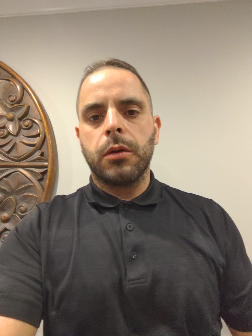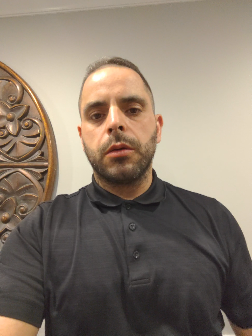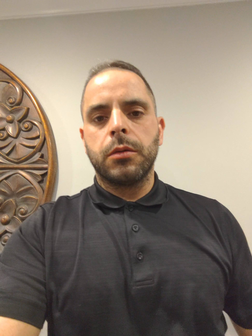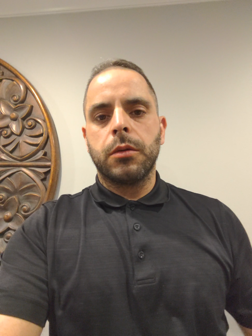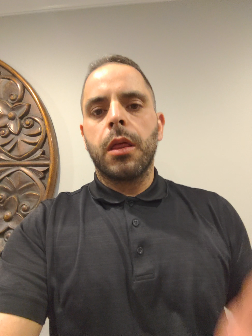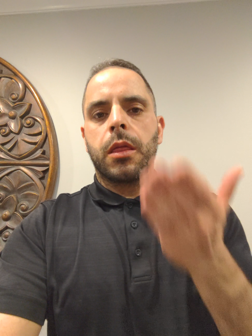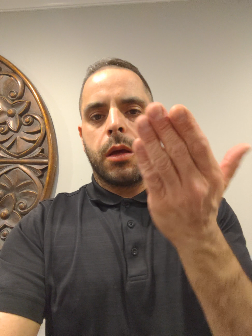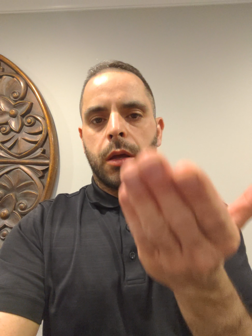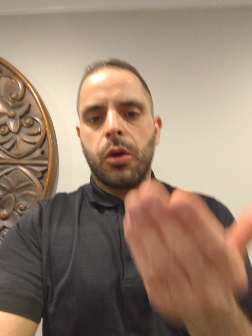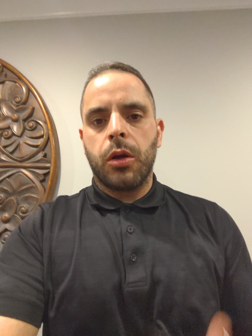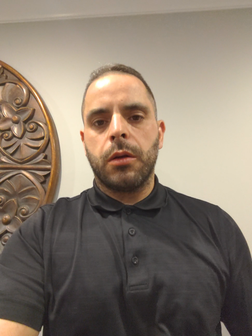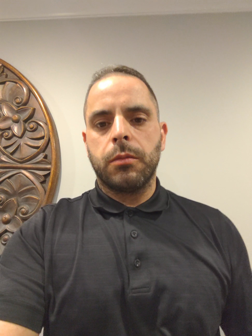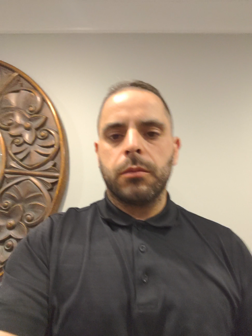there